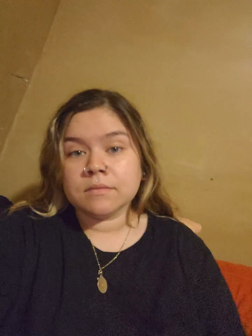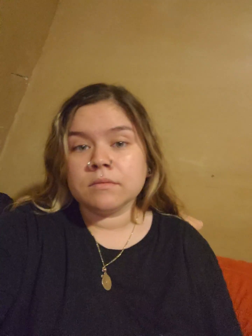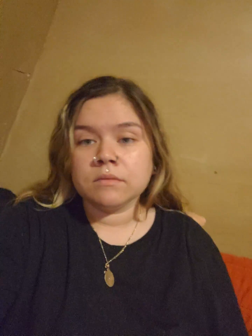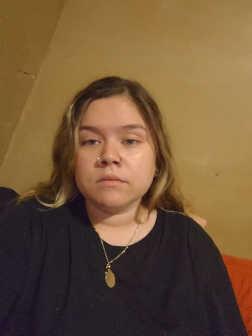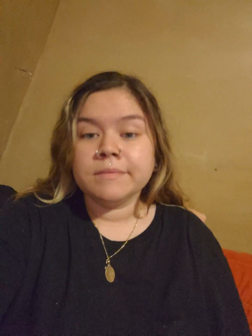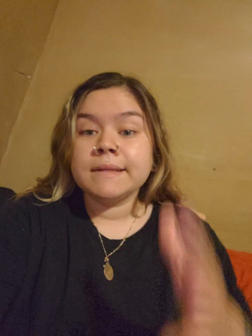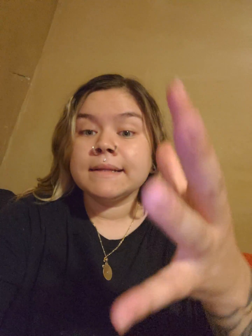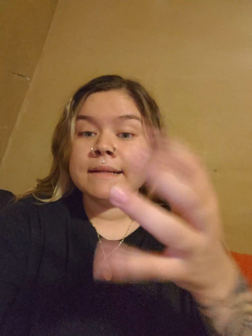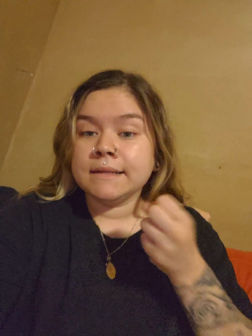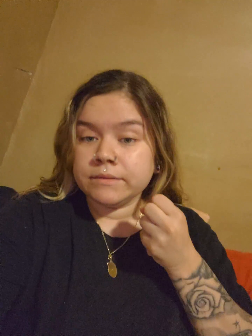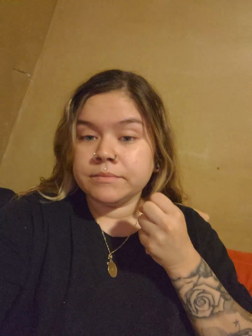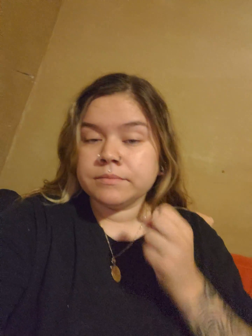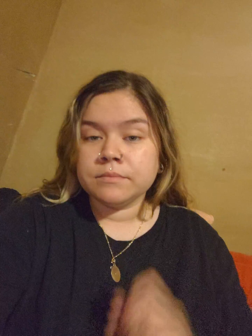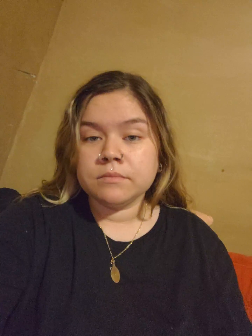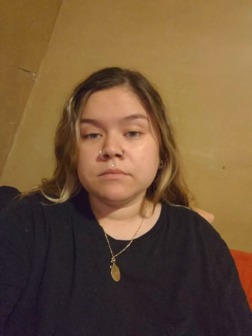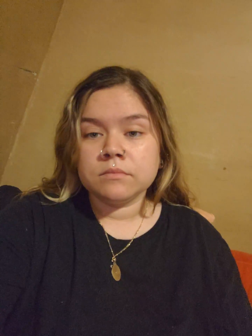get